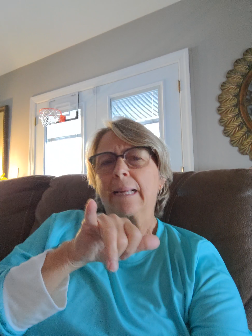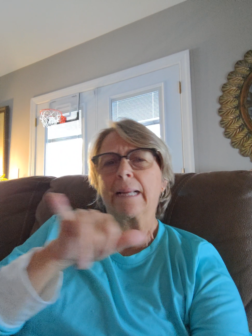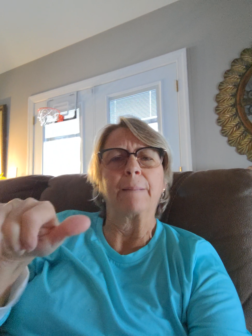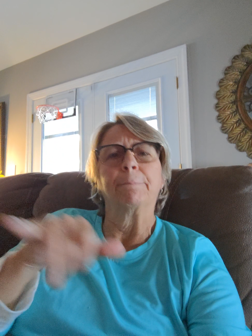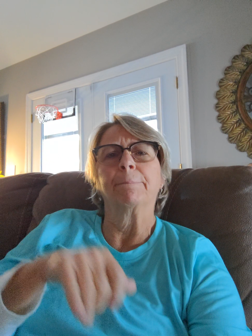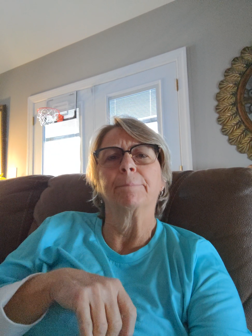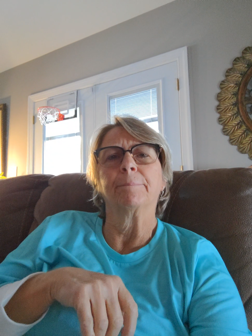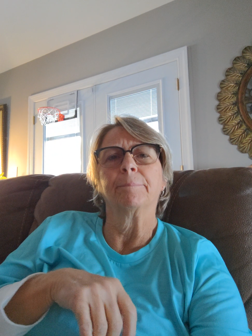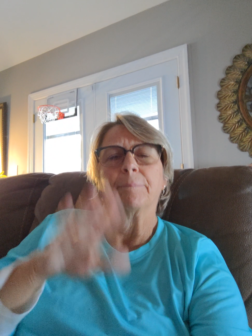same